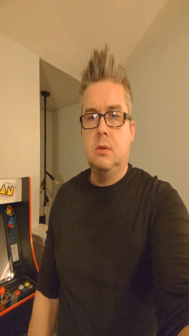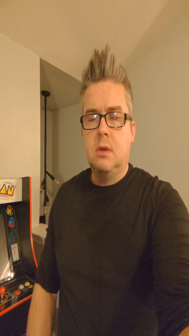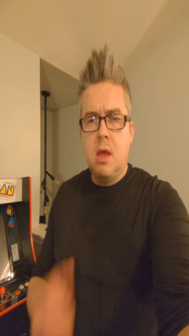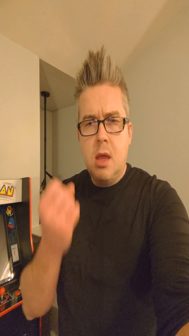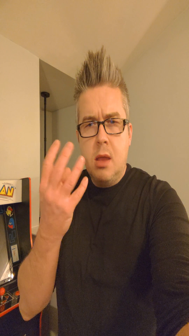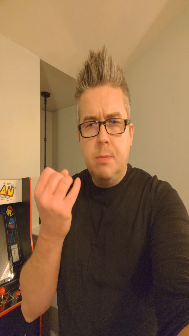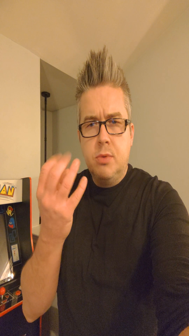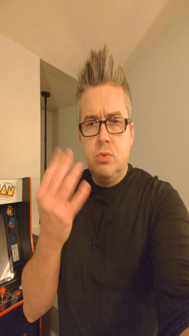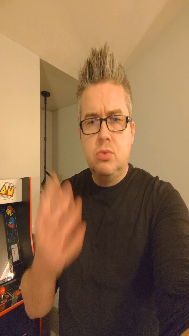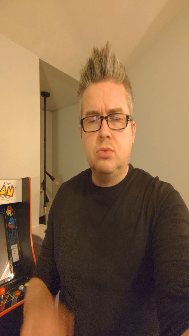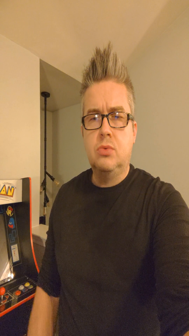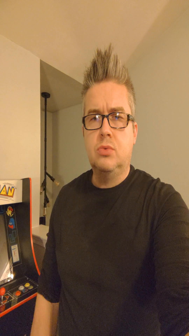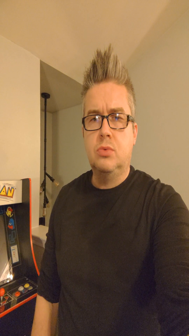many